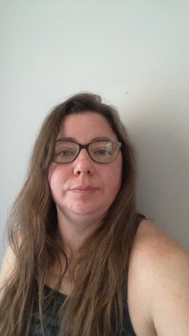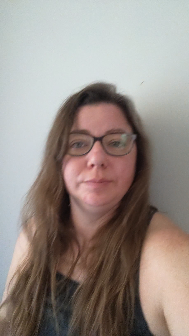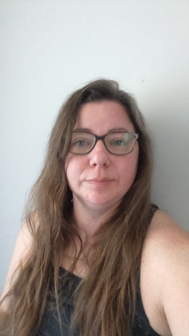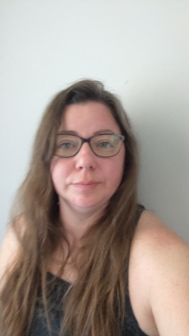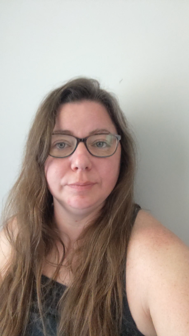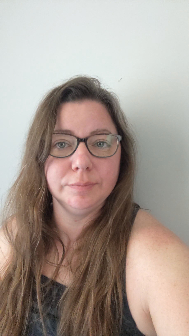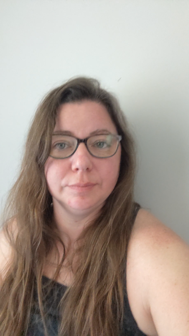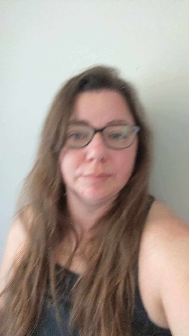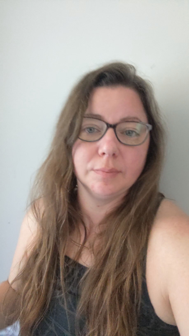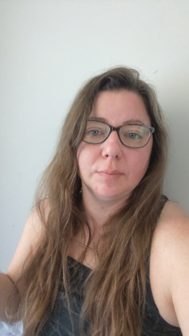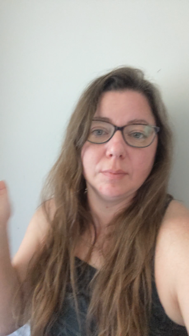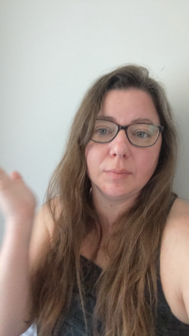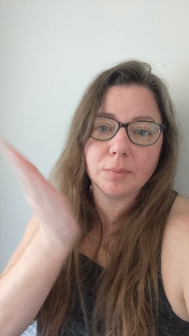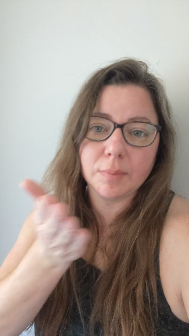bring